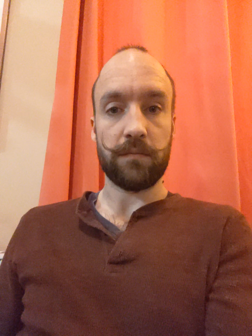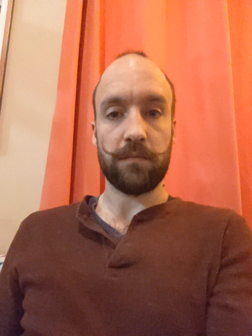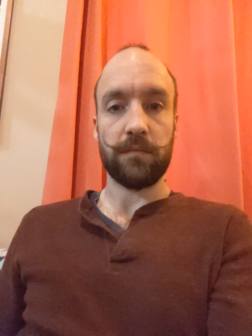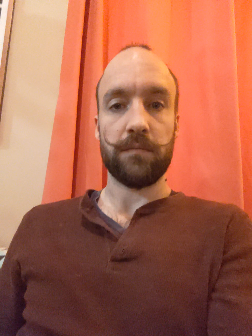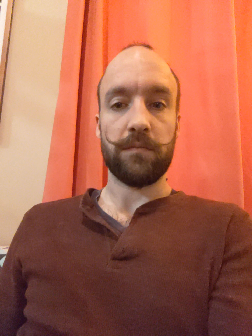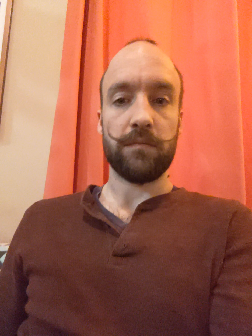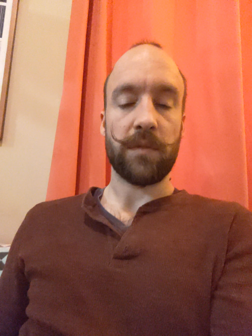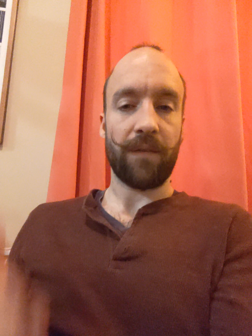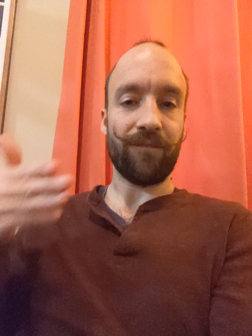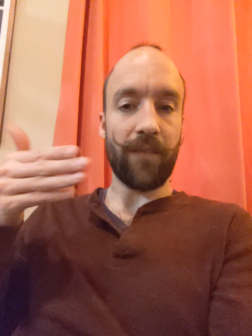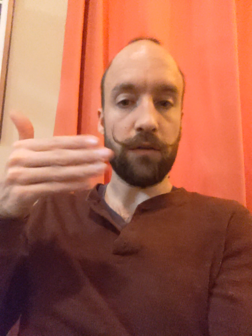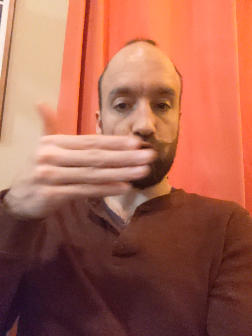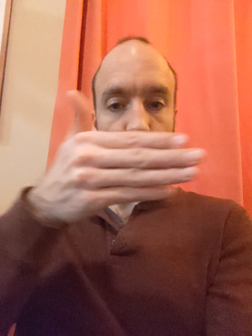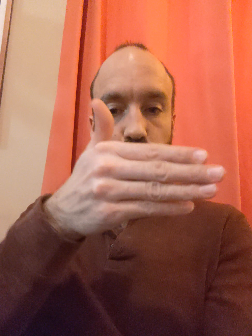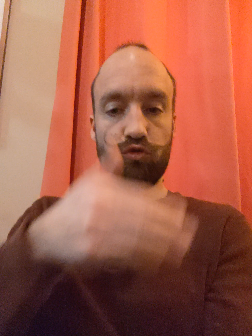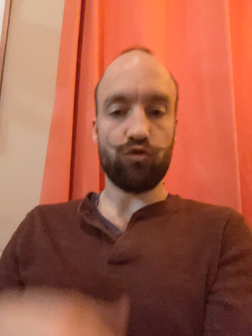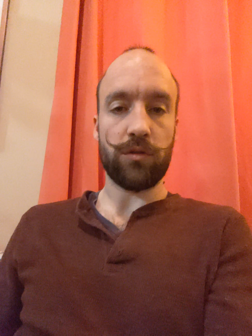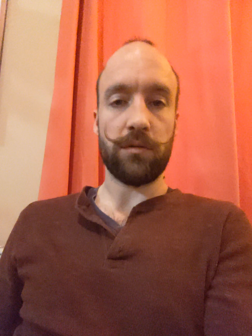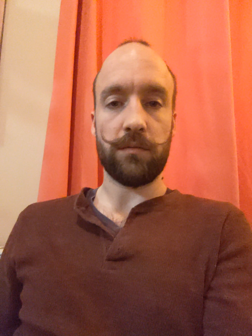fish